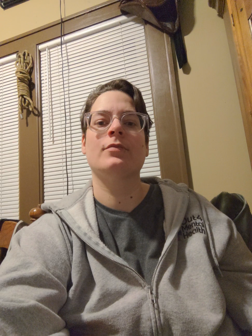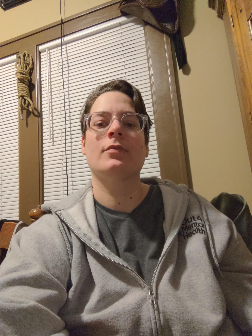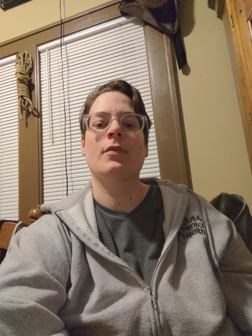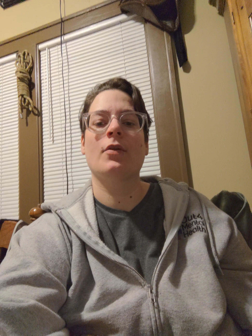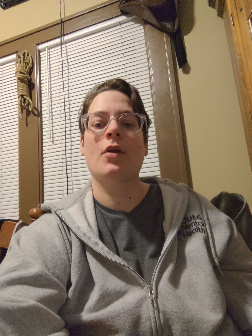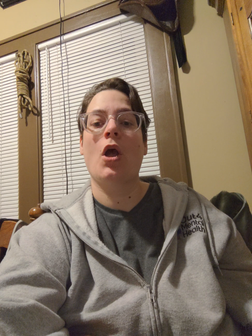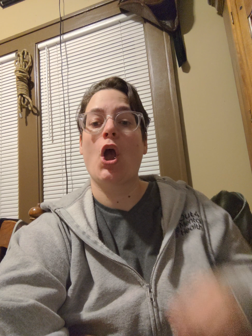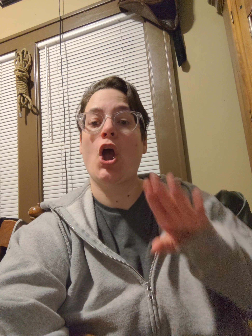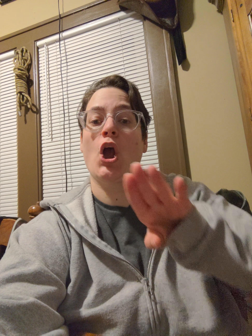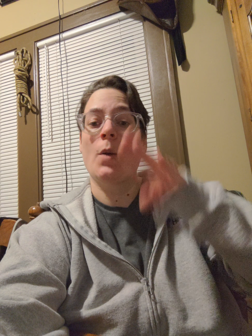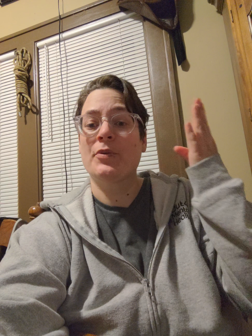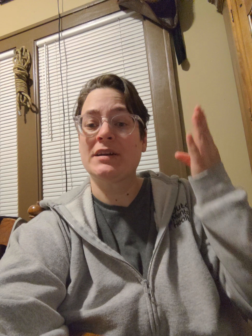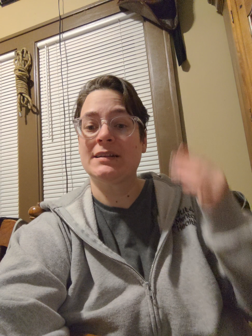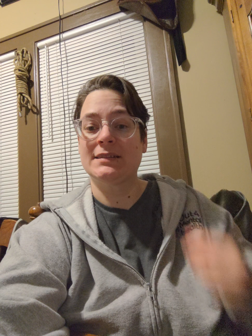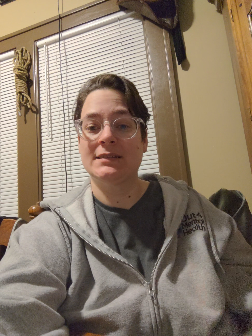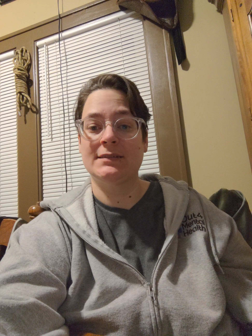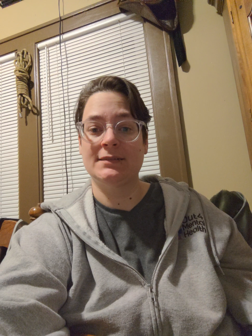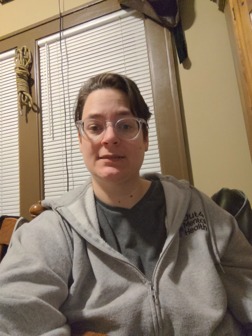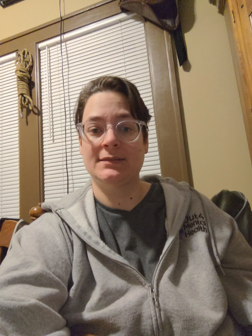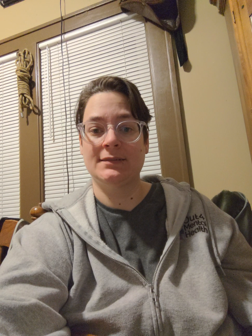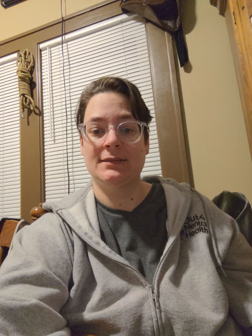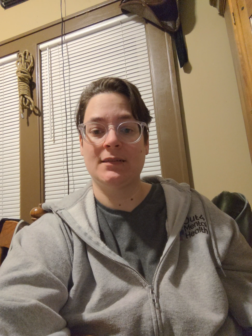open